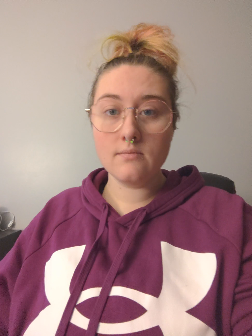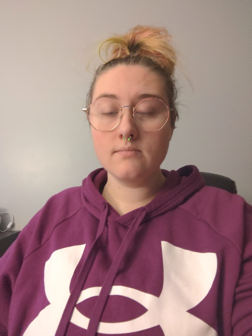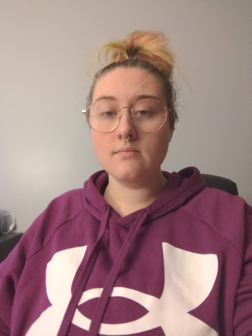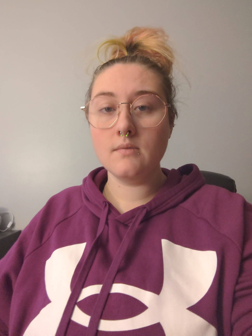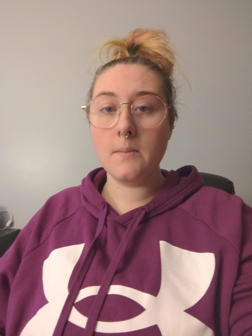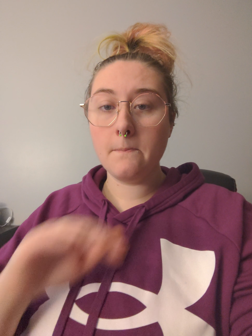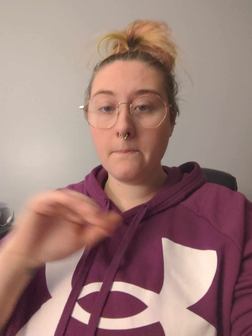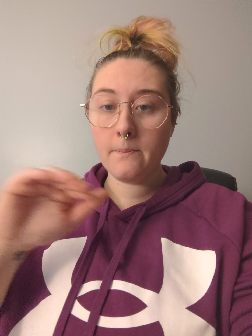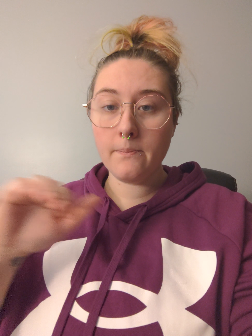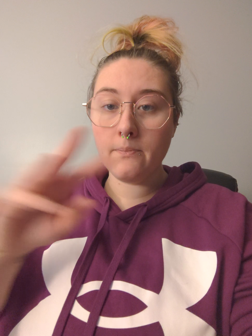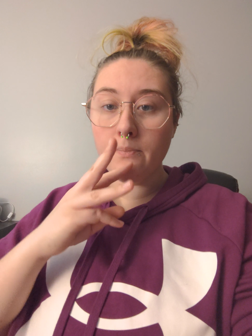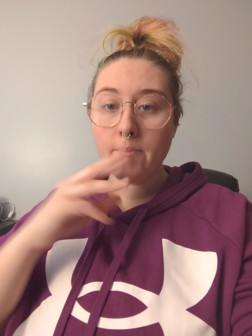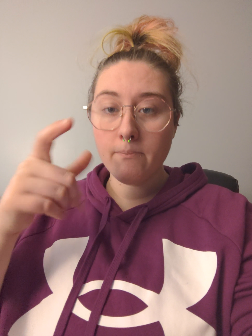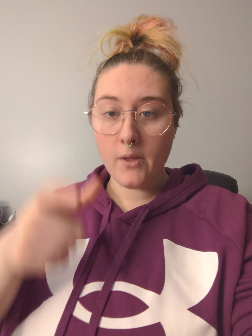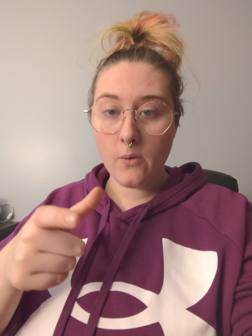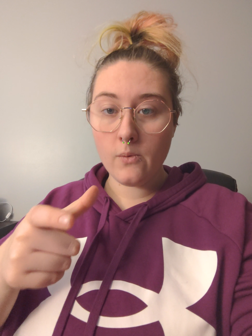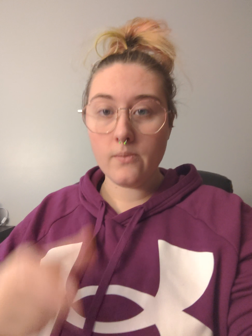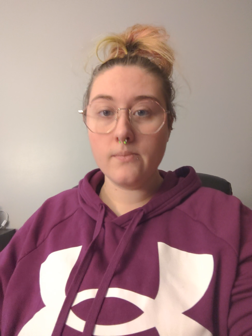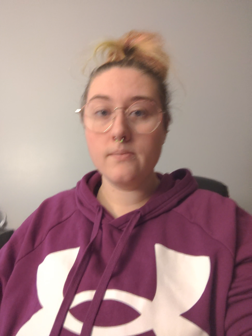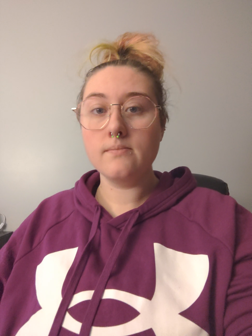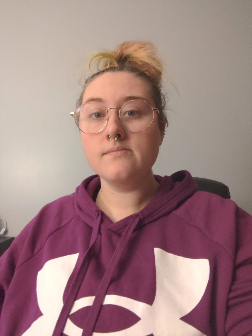pool